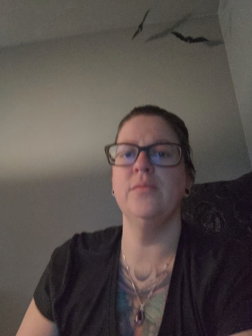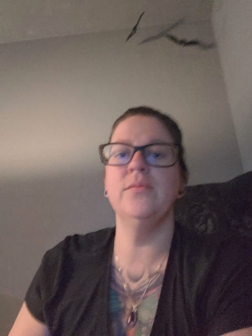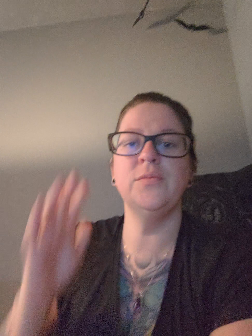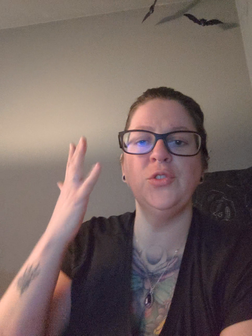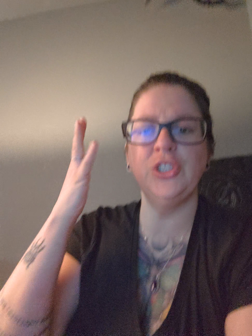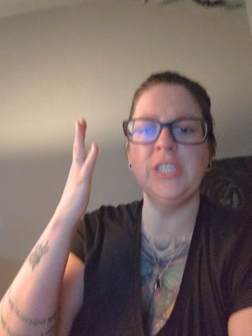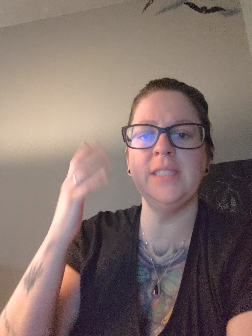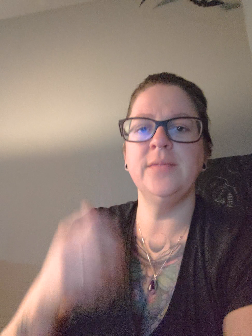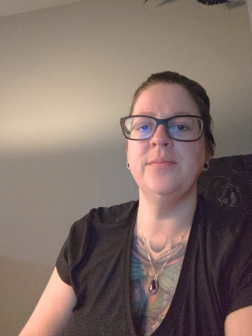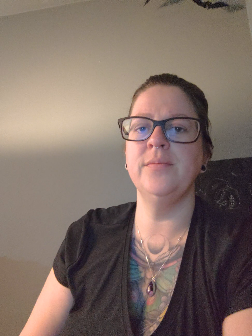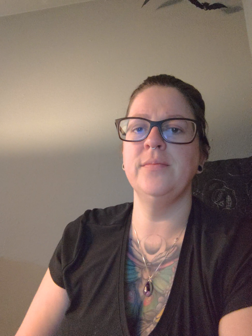tree